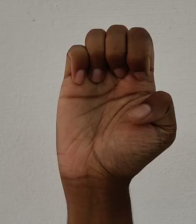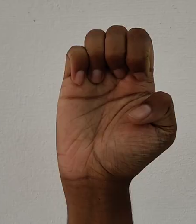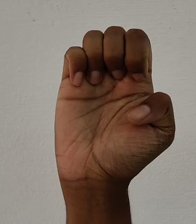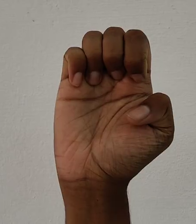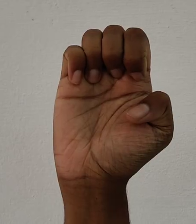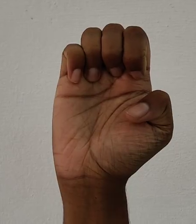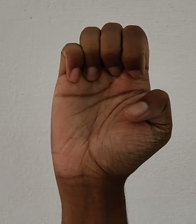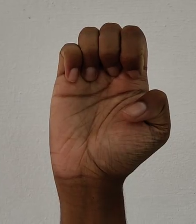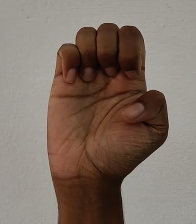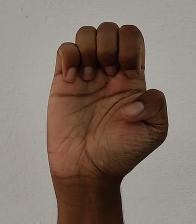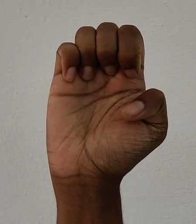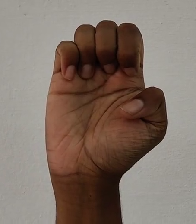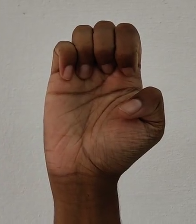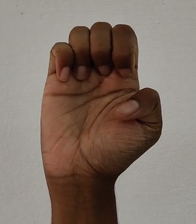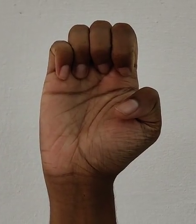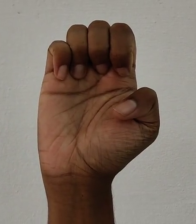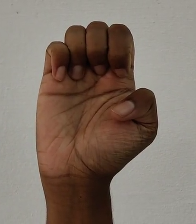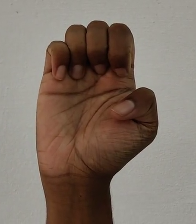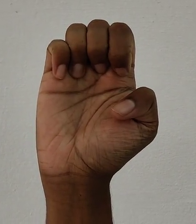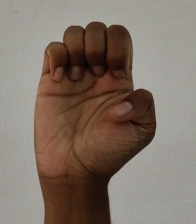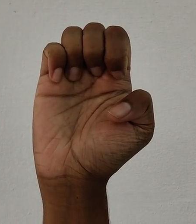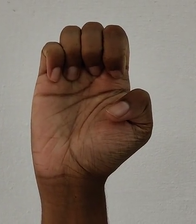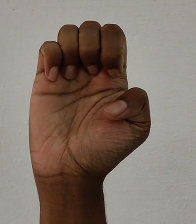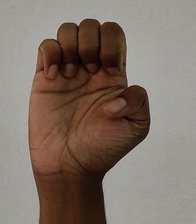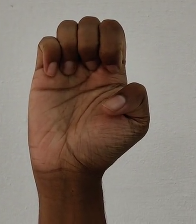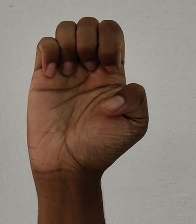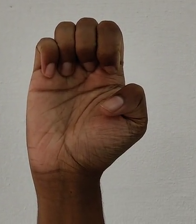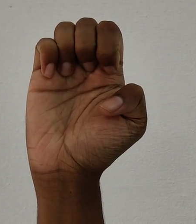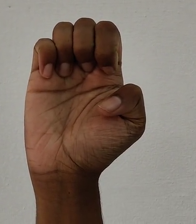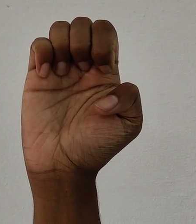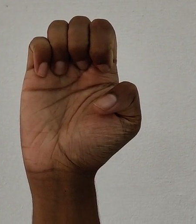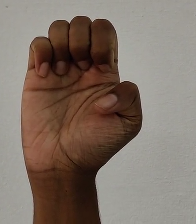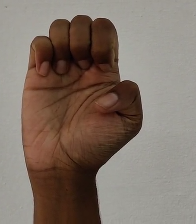ഇ